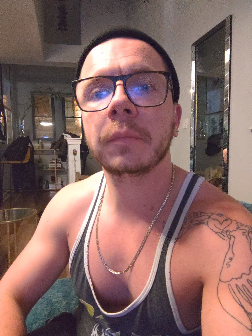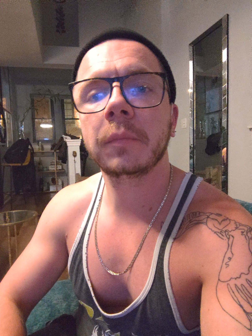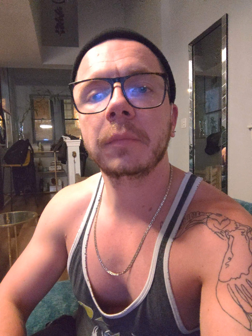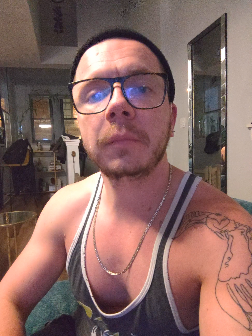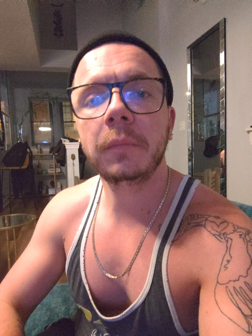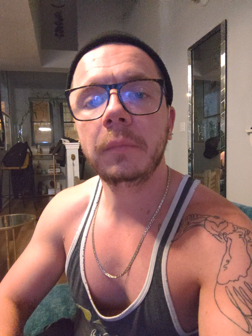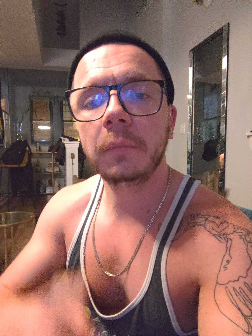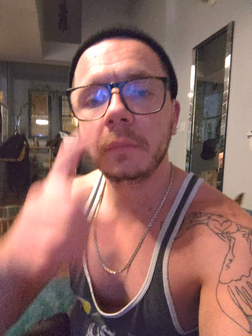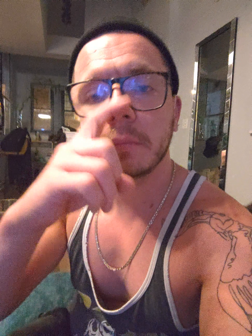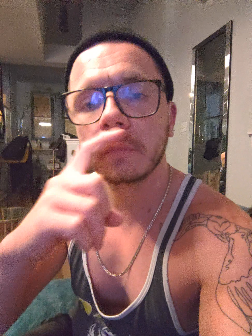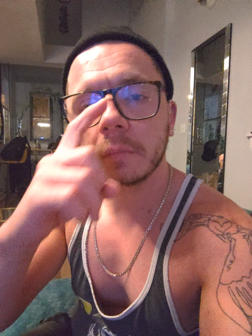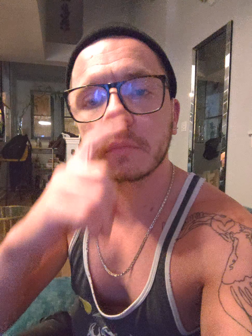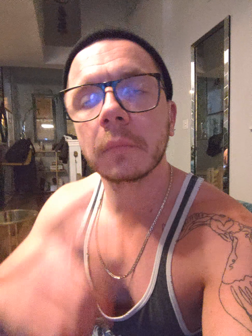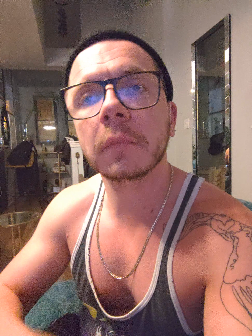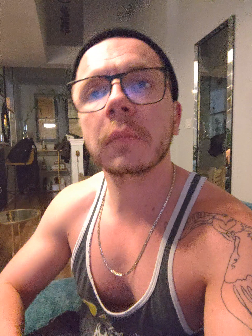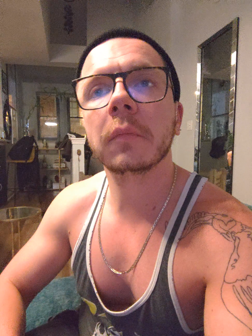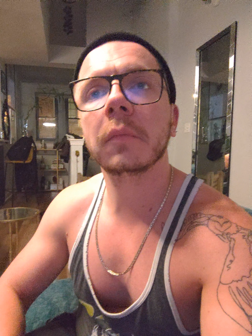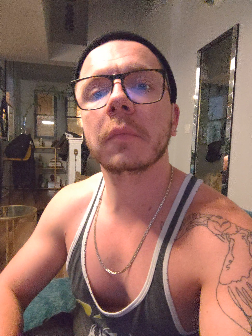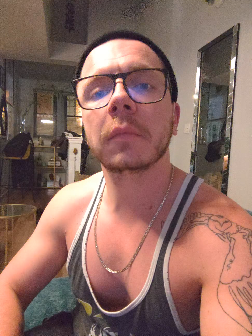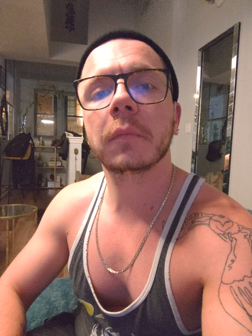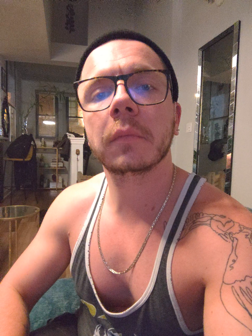doll